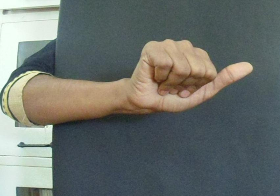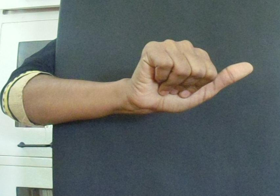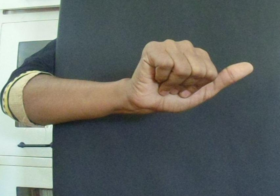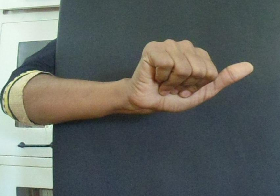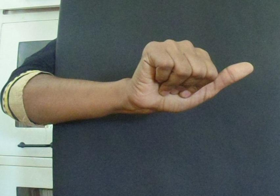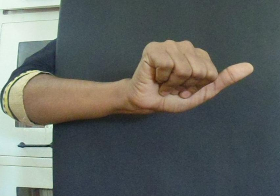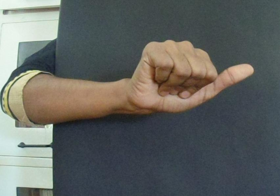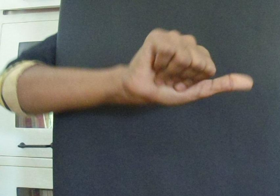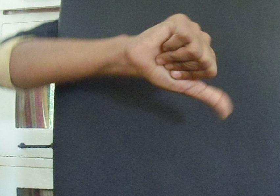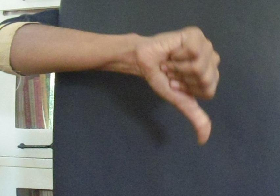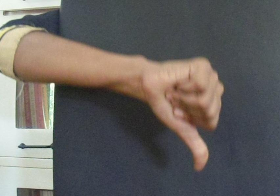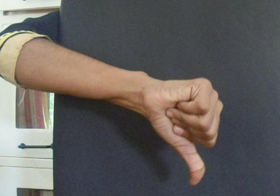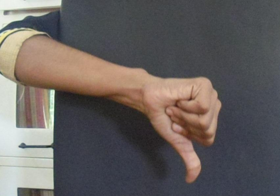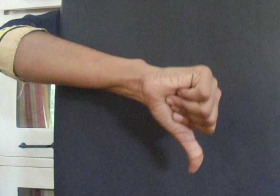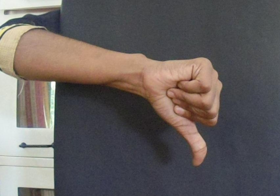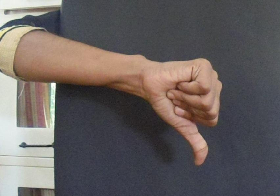lose